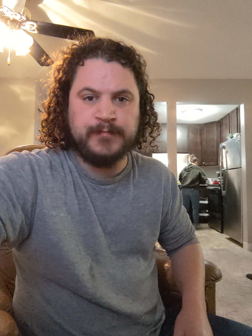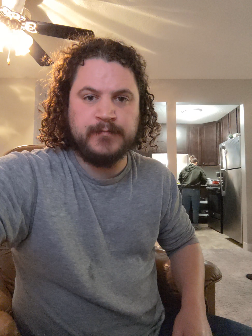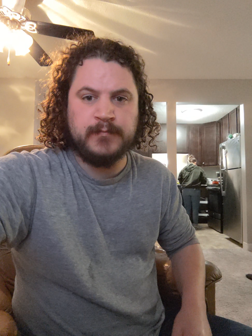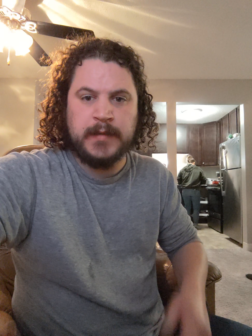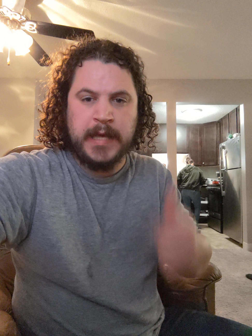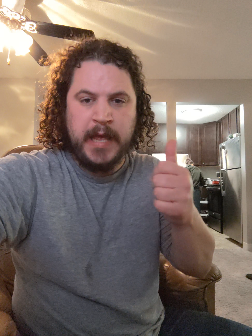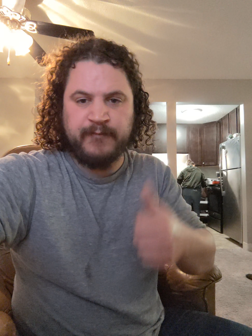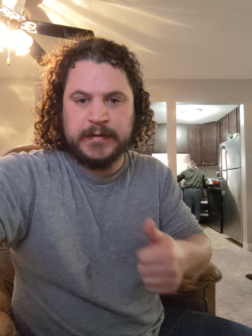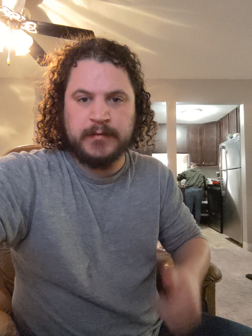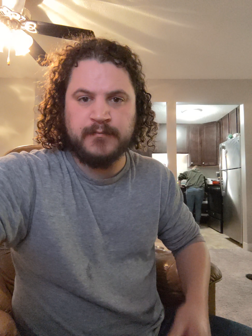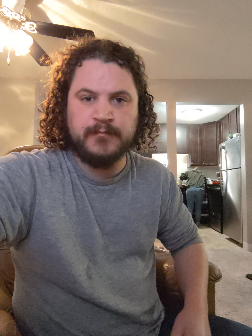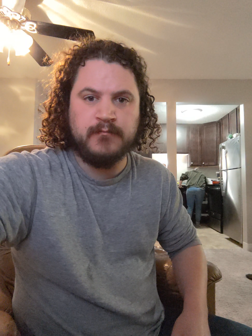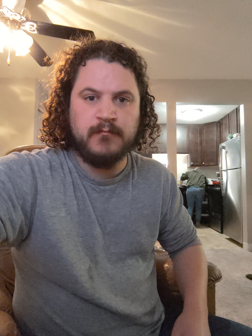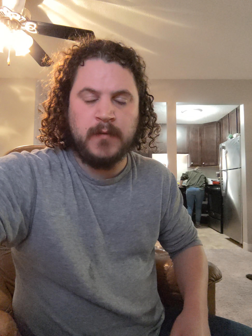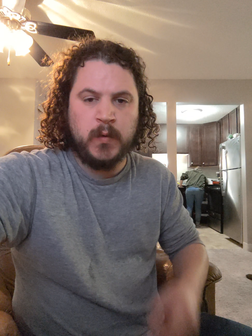every